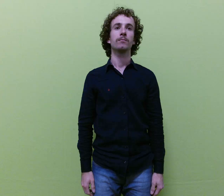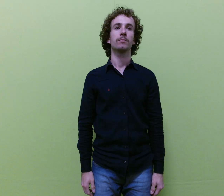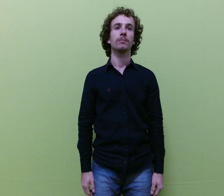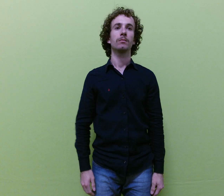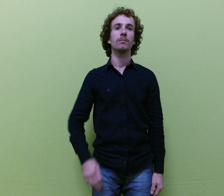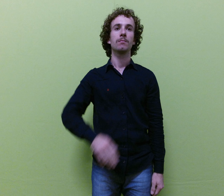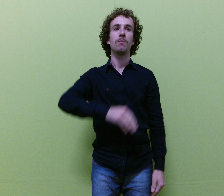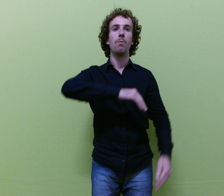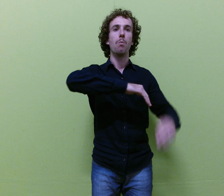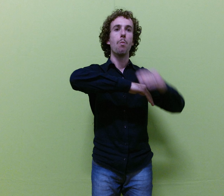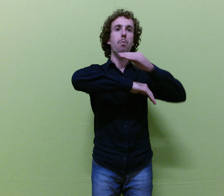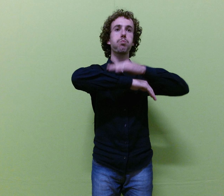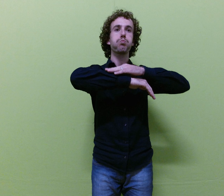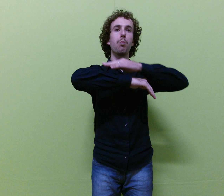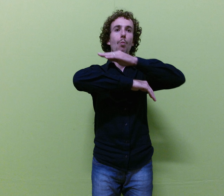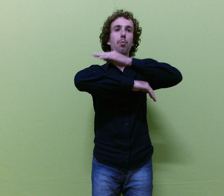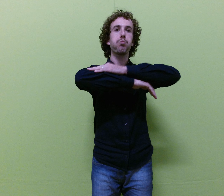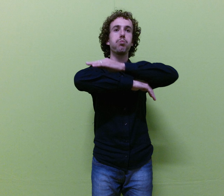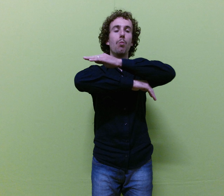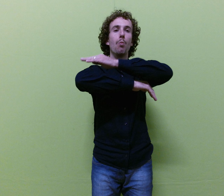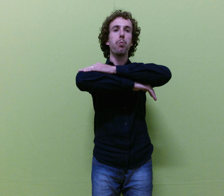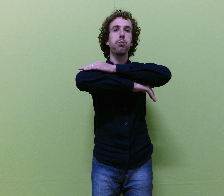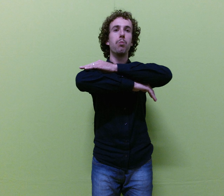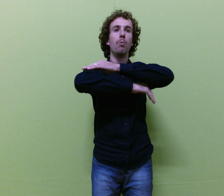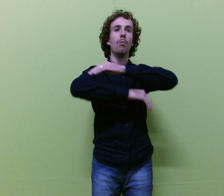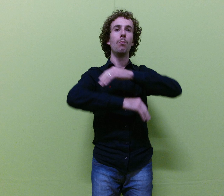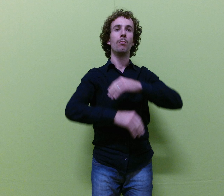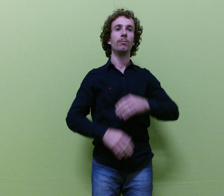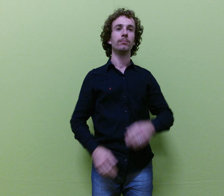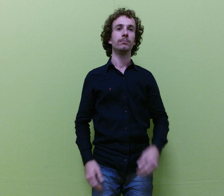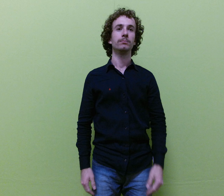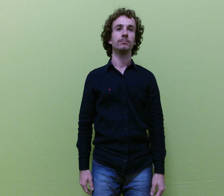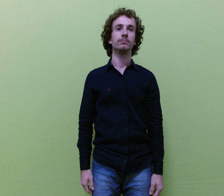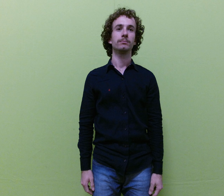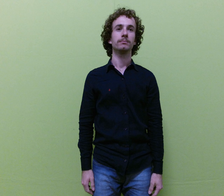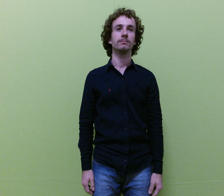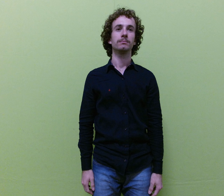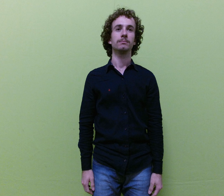sapo